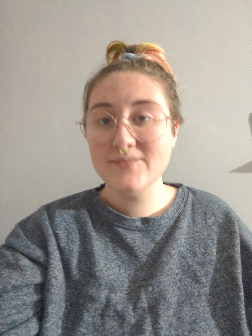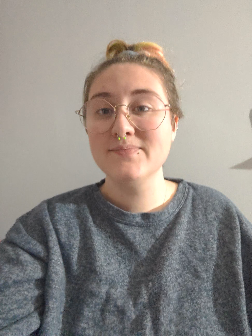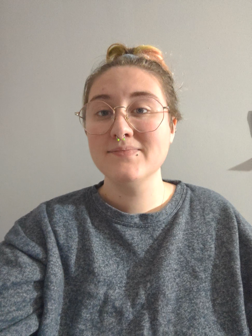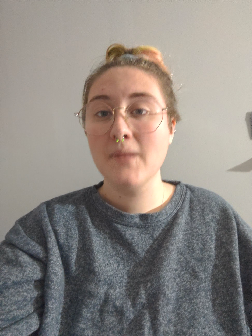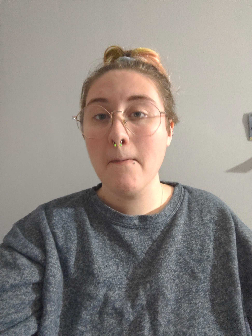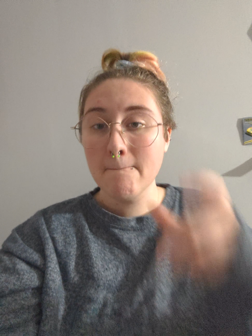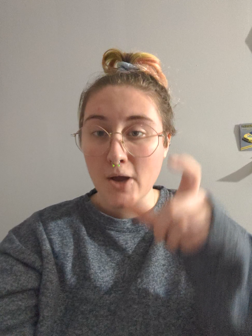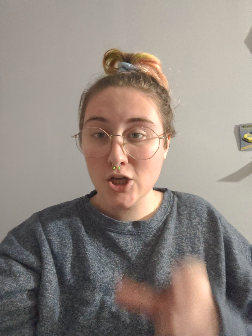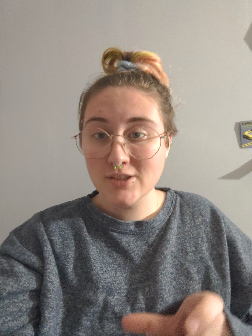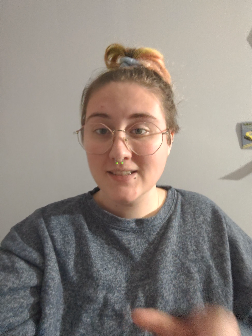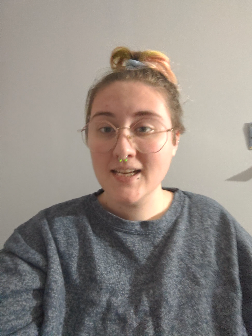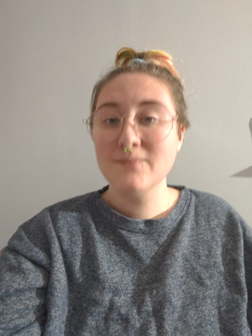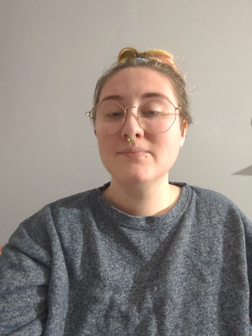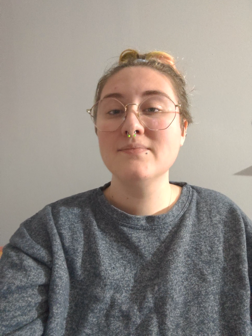person